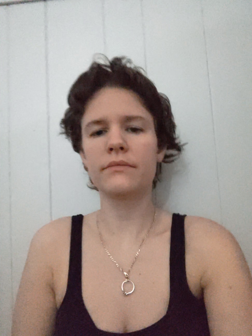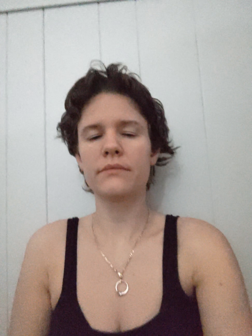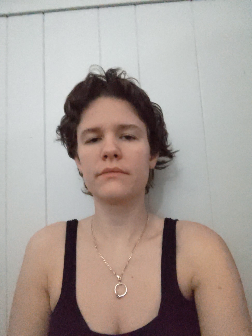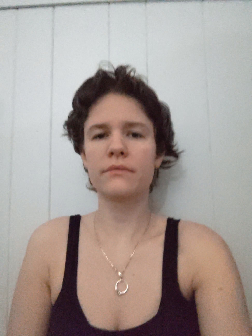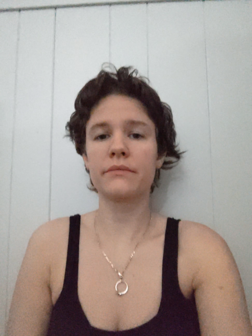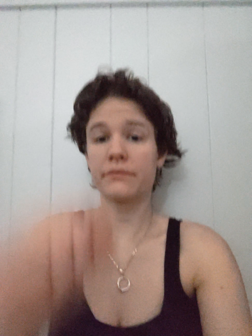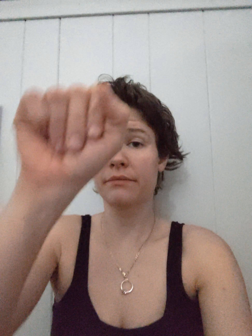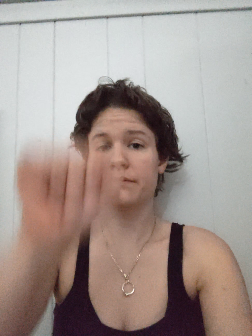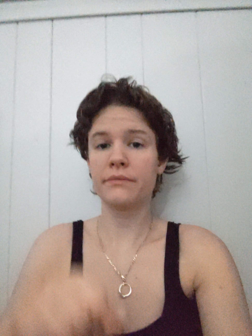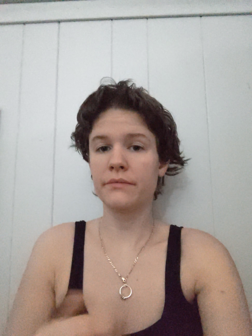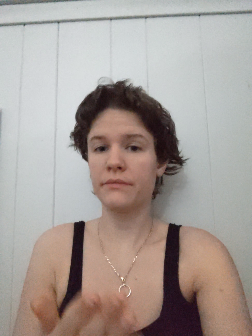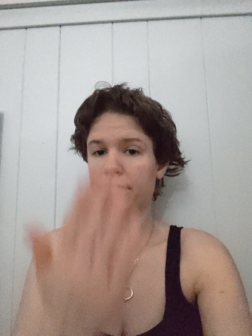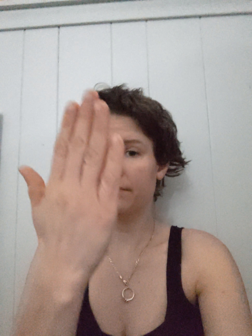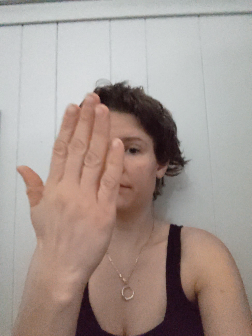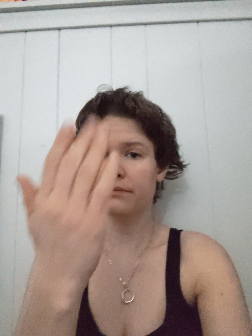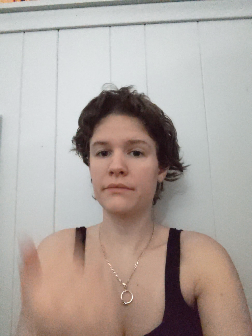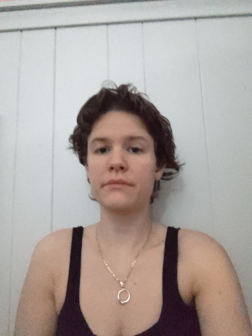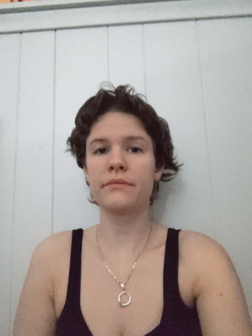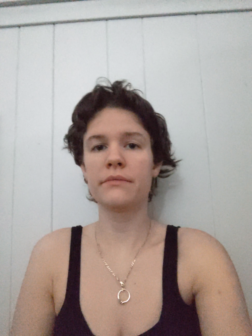mitten